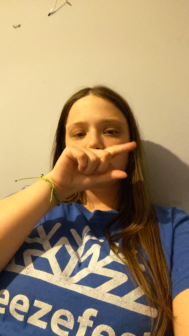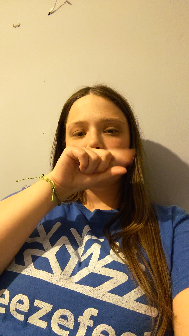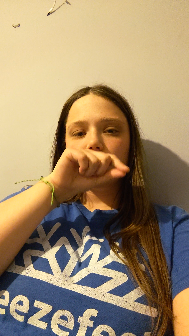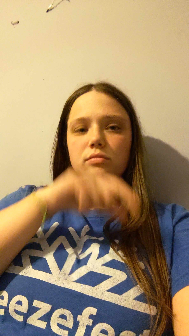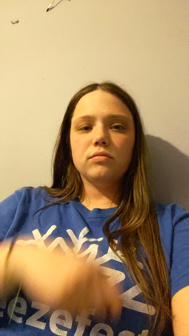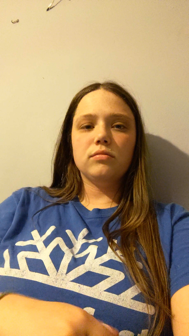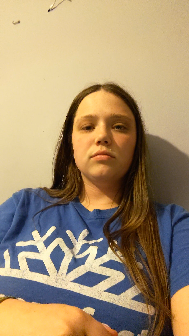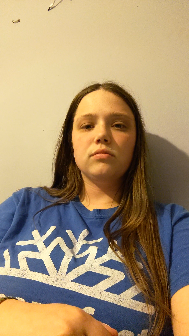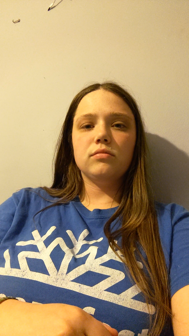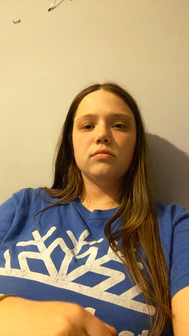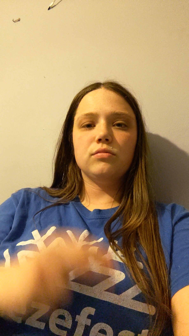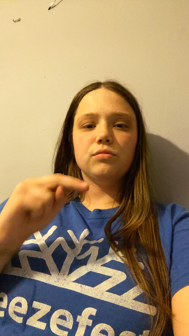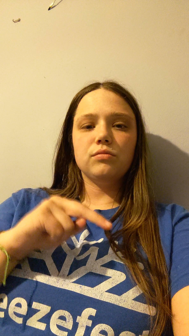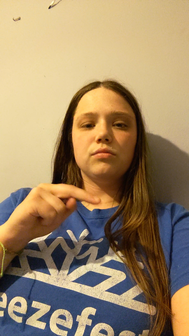nurse